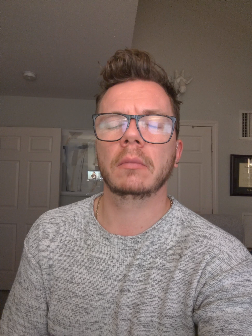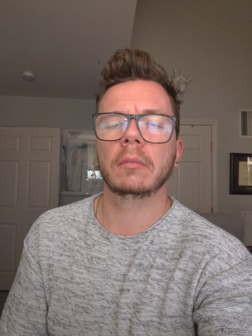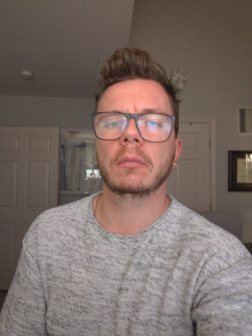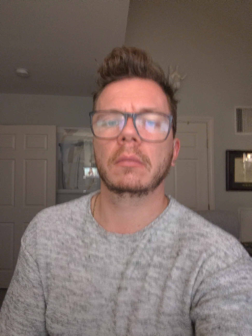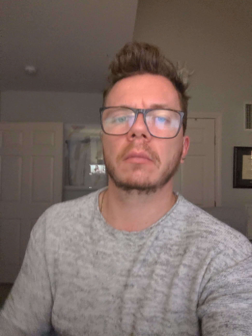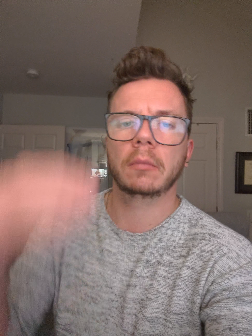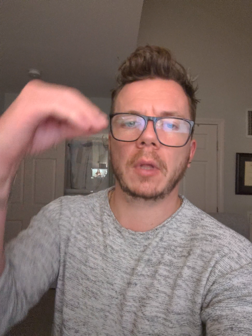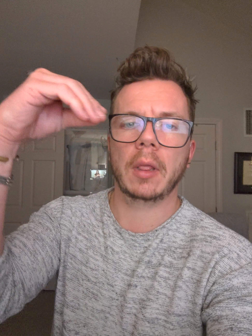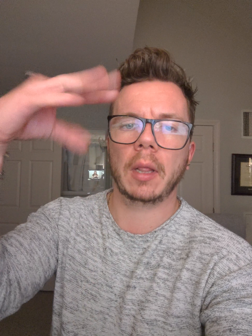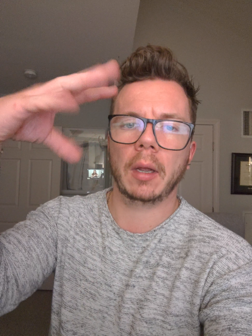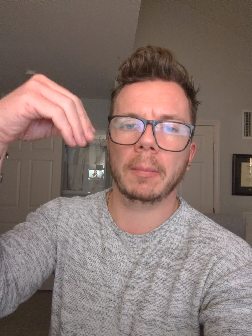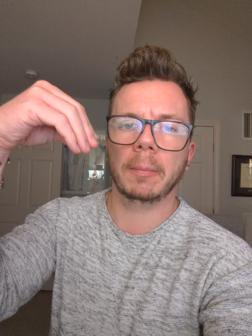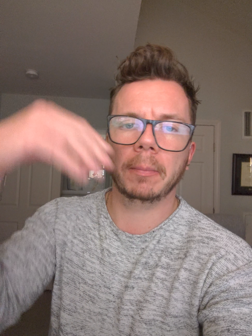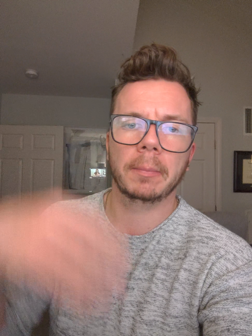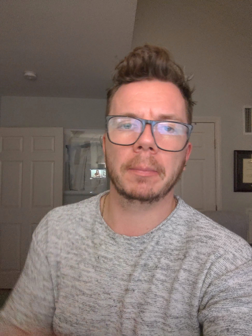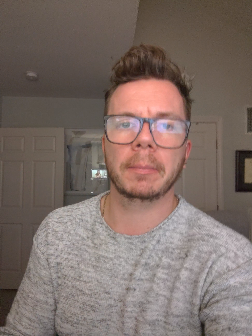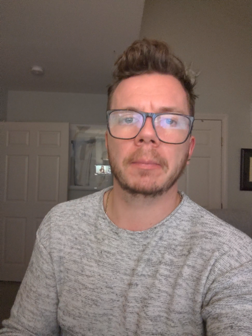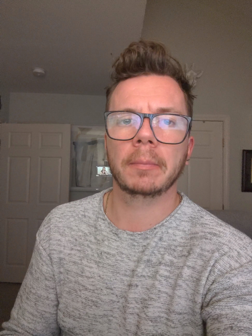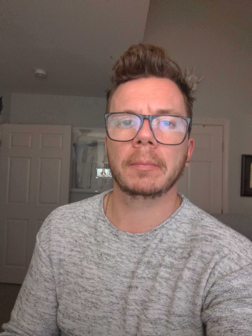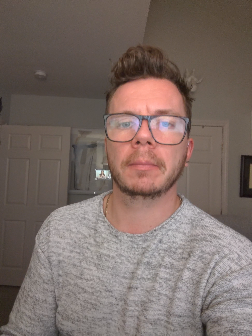lamp